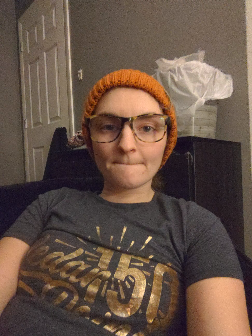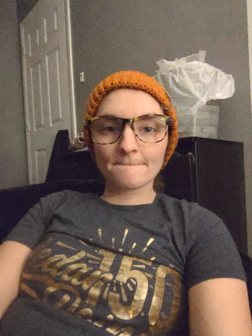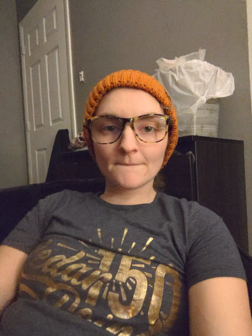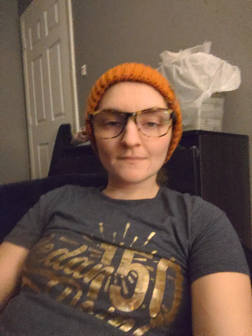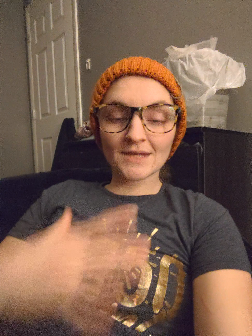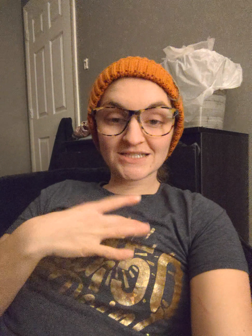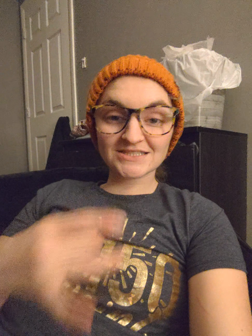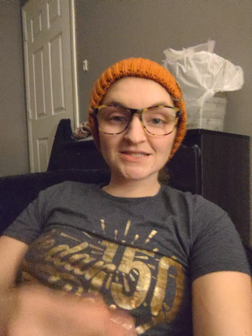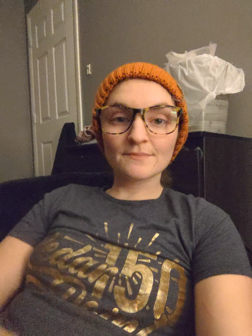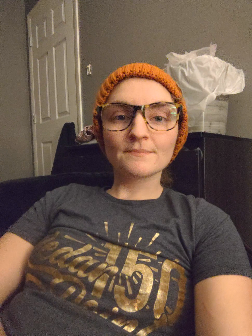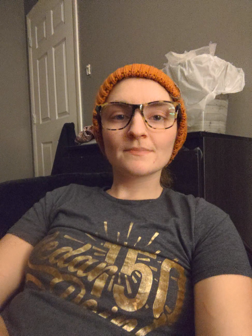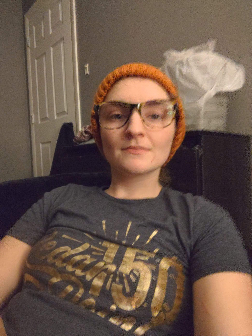like